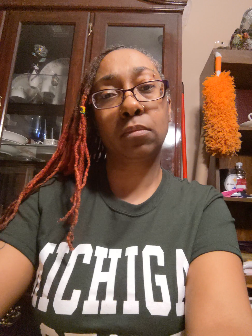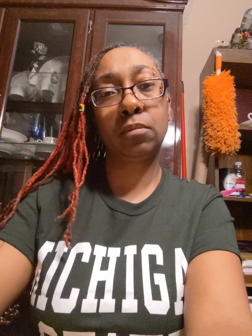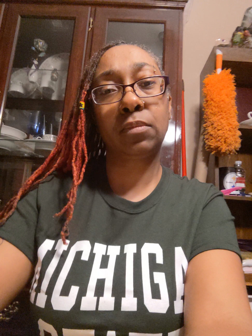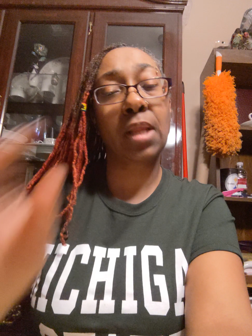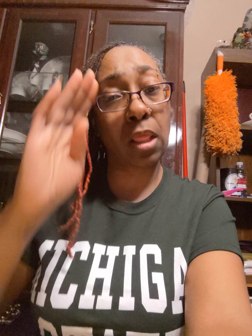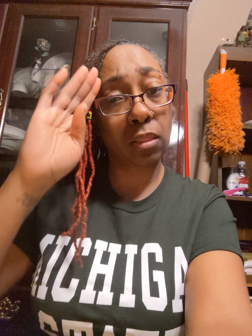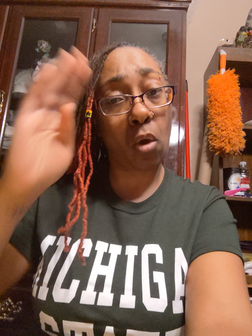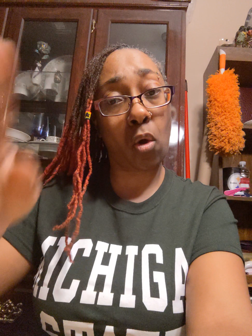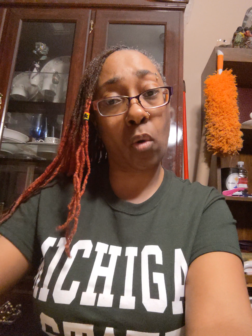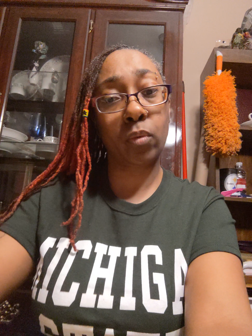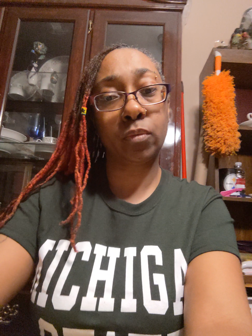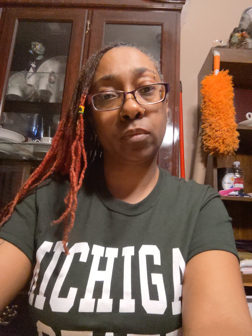hello